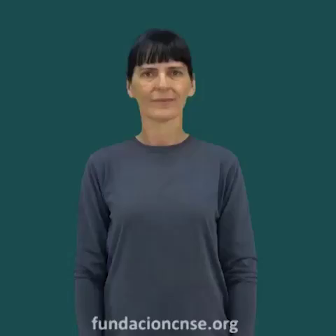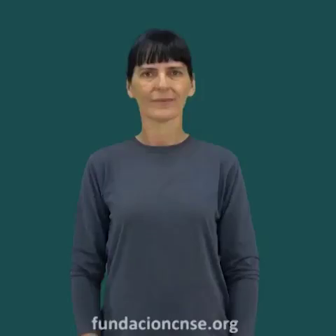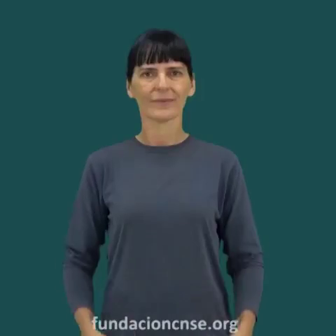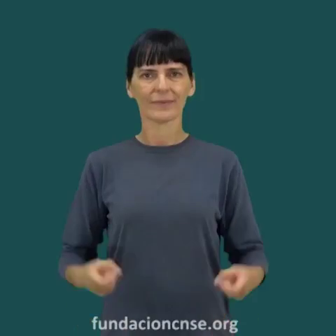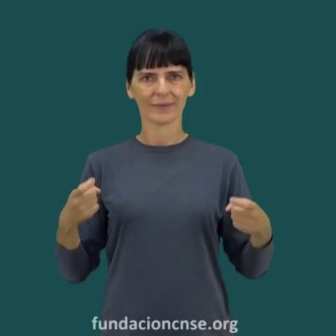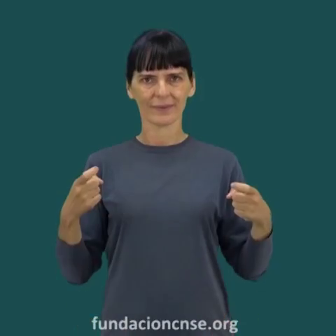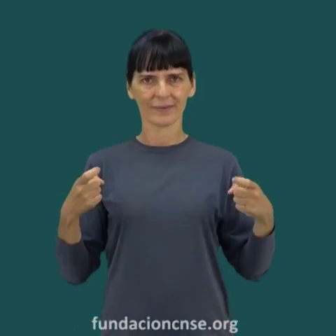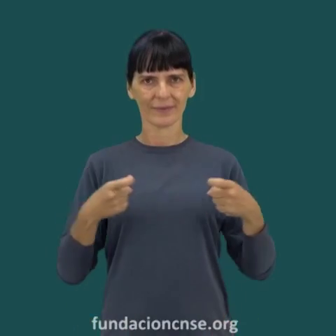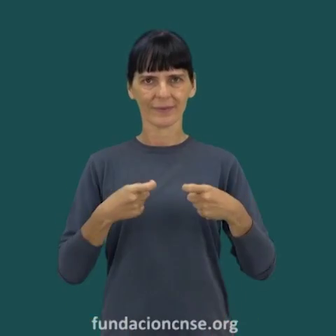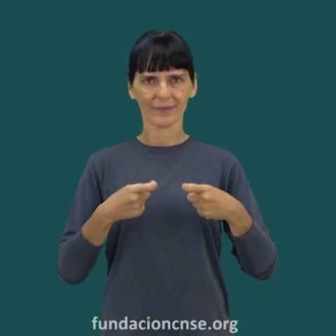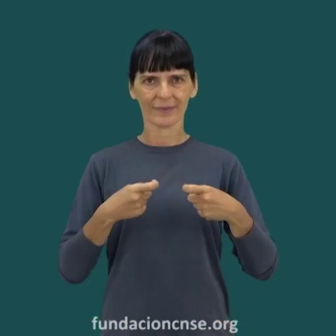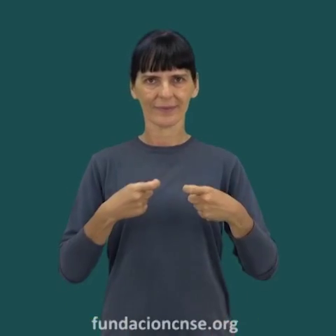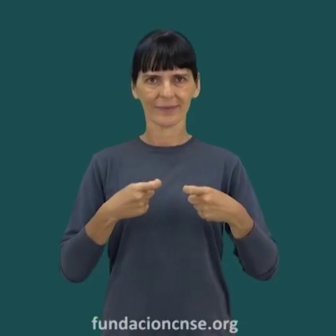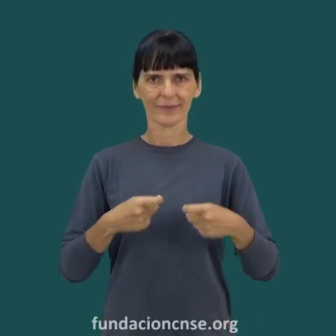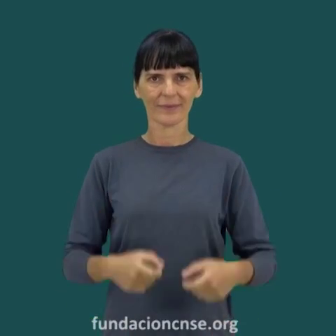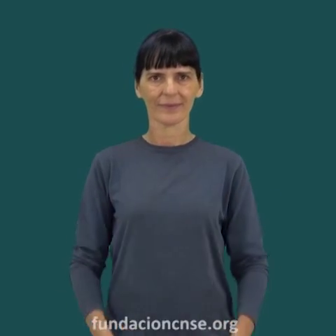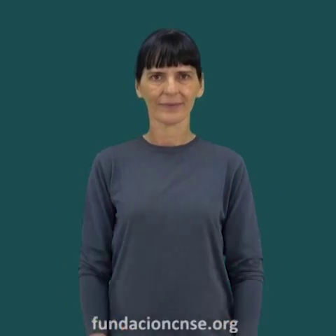alergia